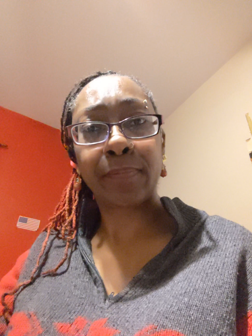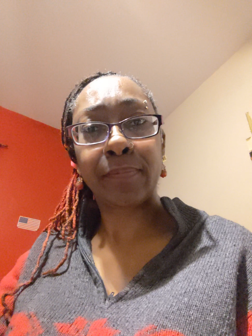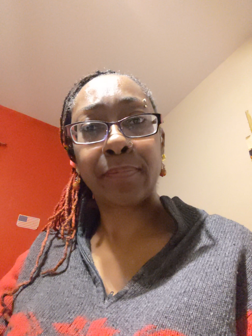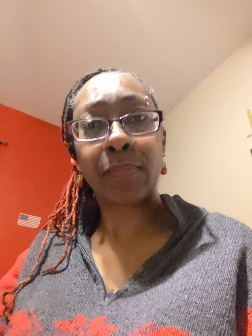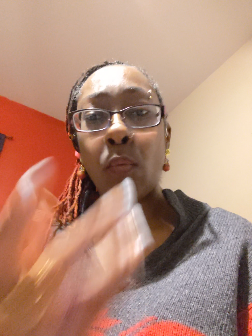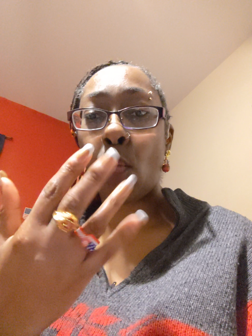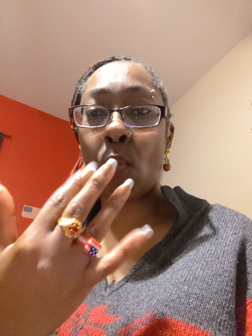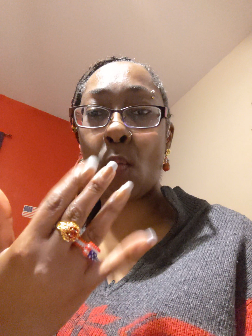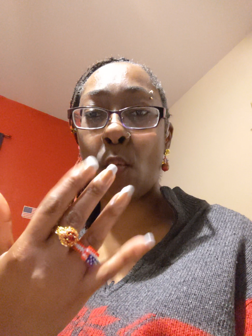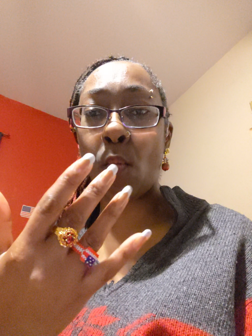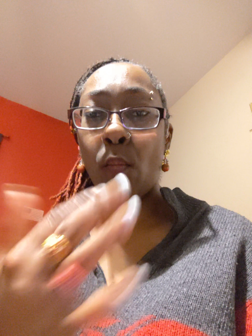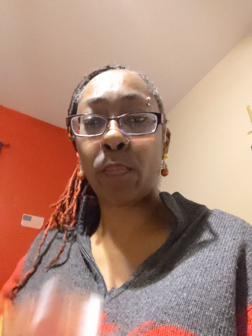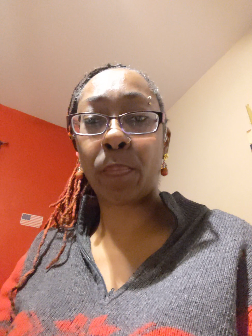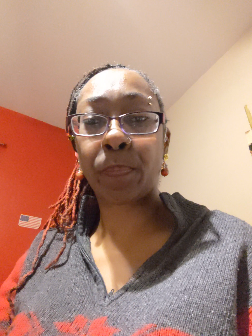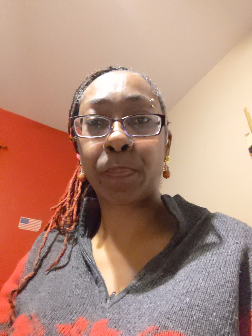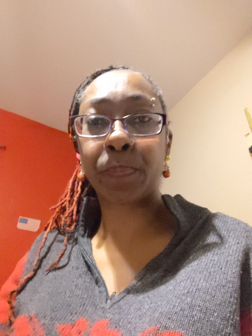wait